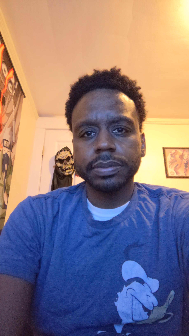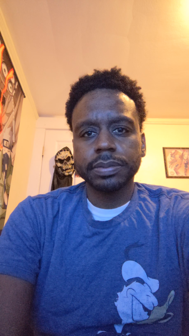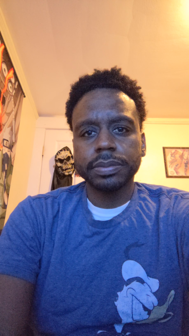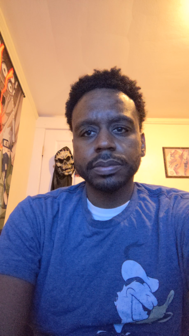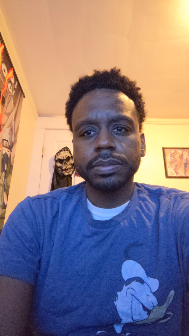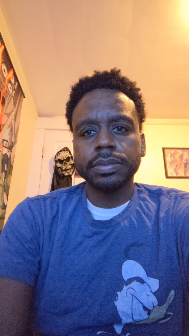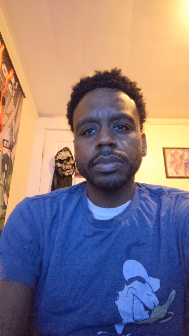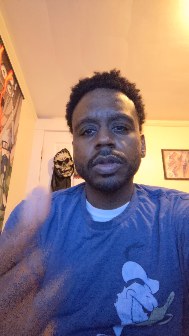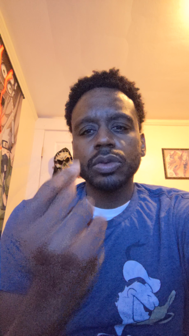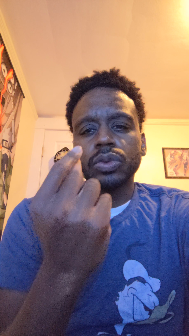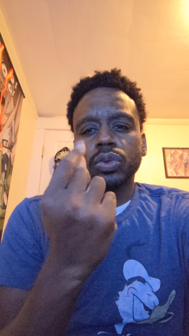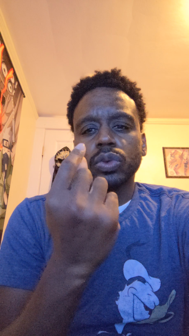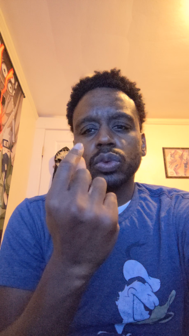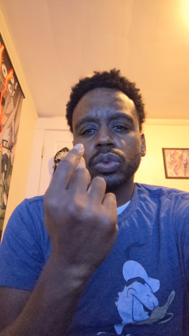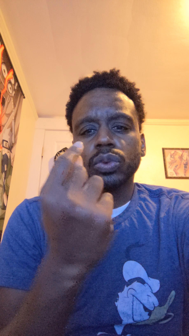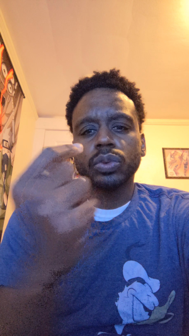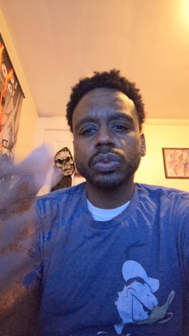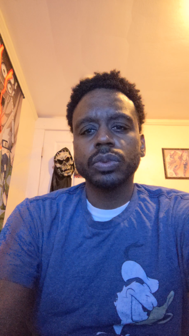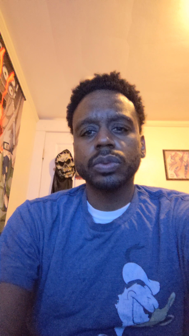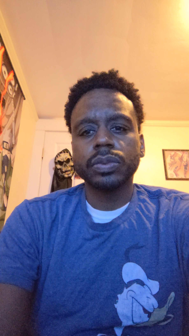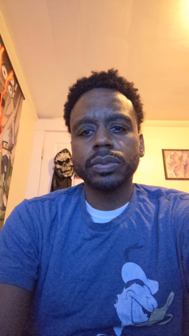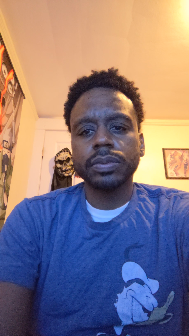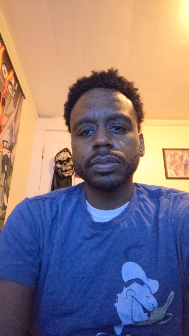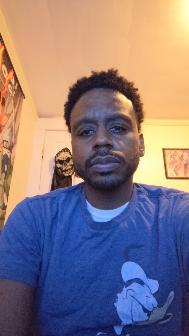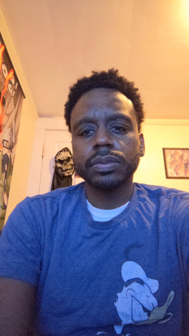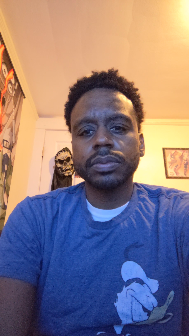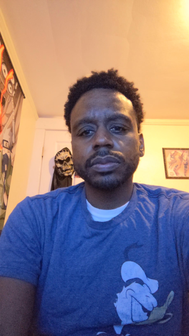do